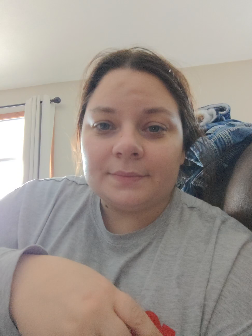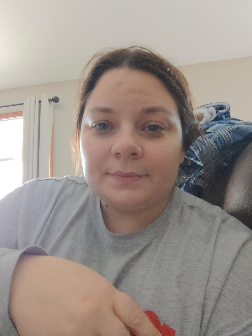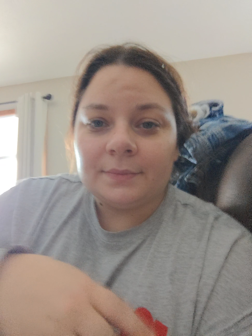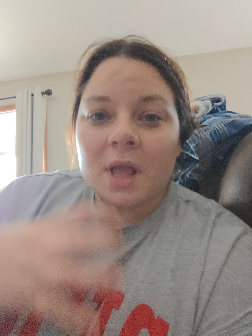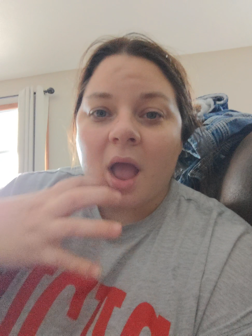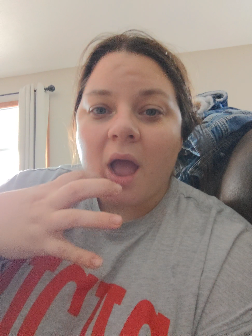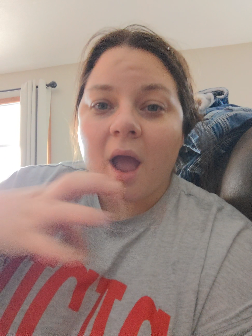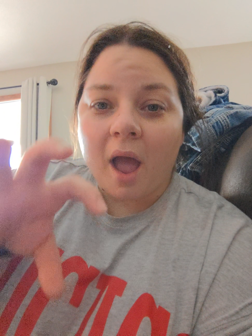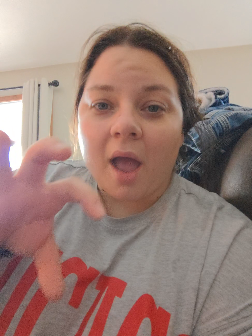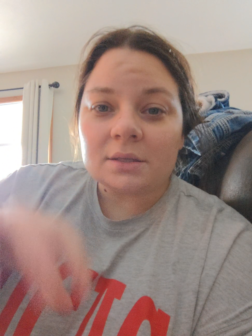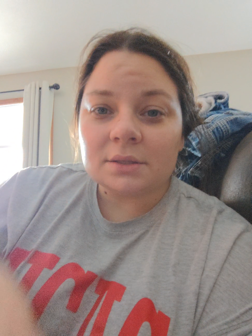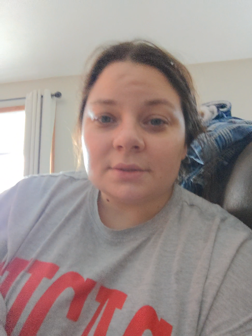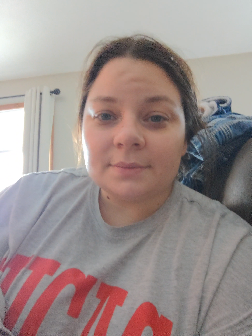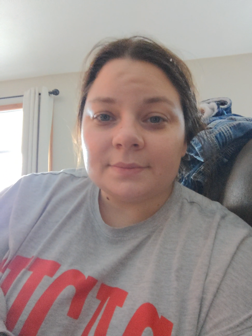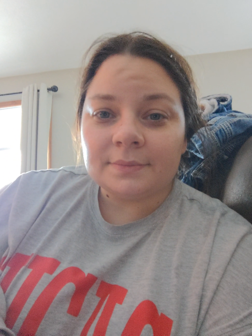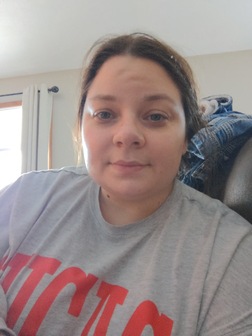hot